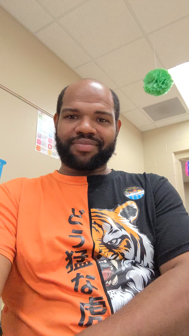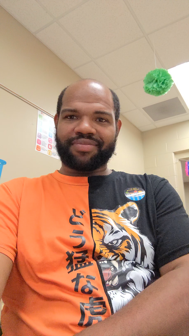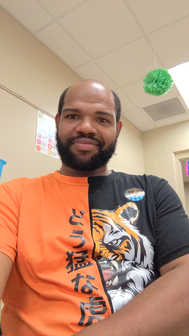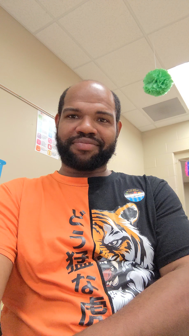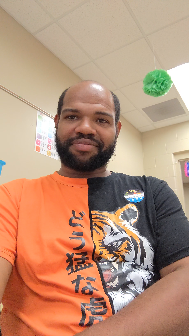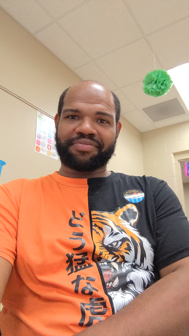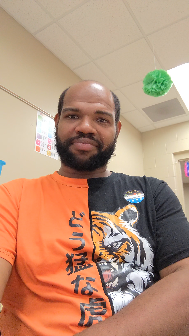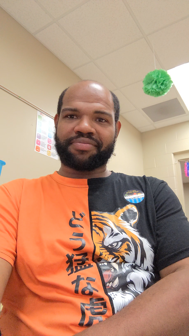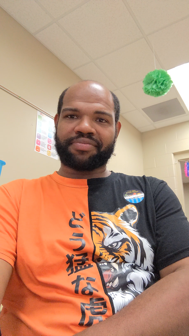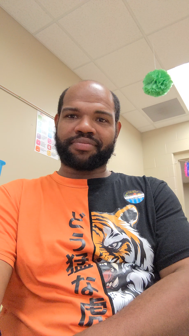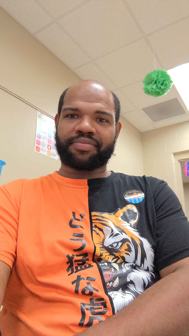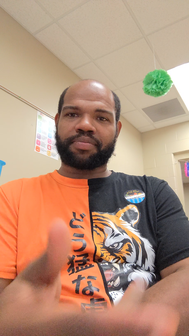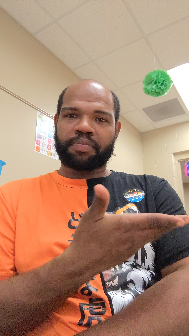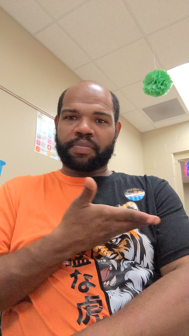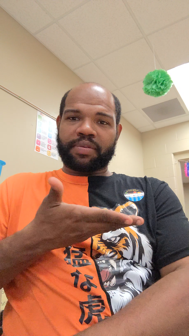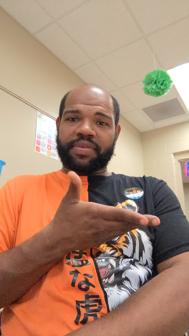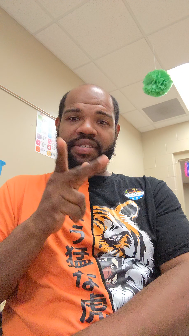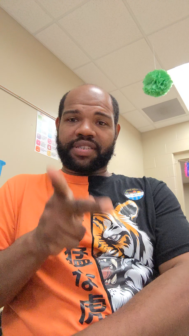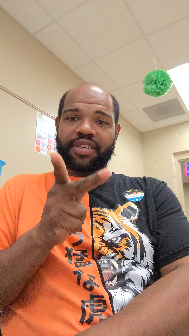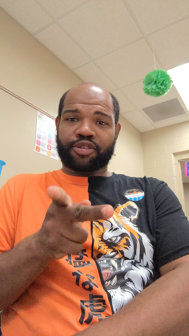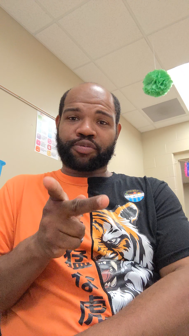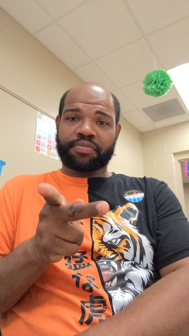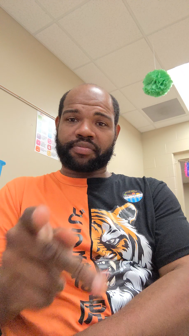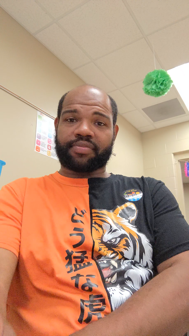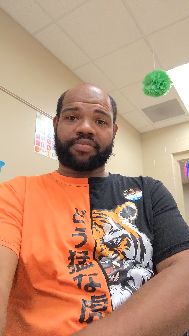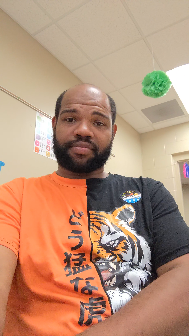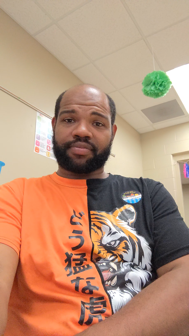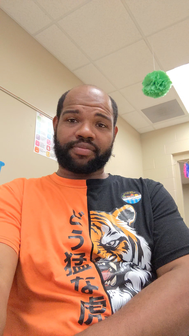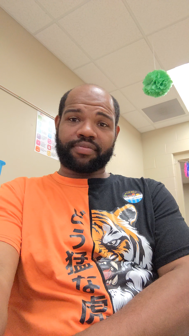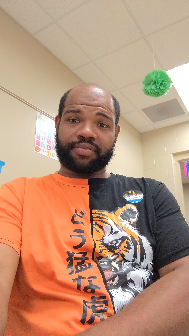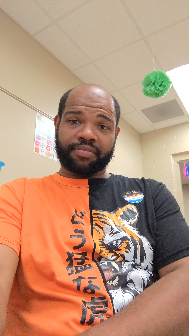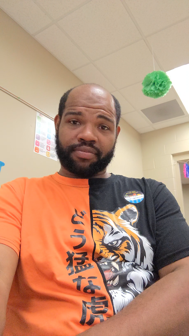babysitter